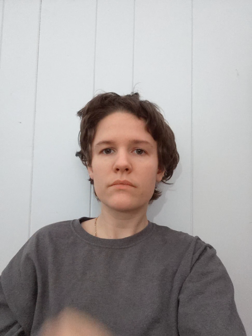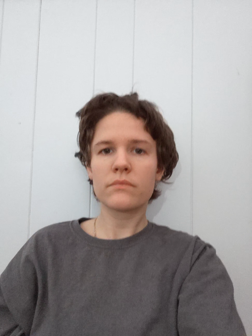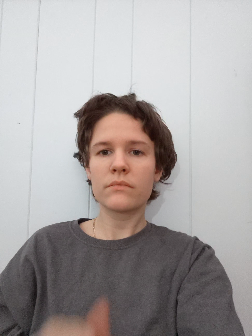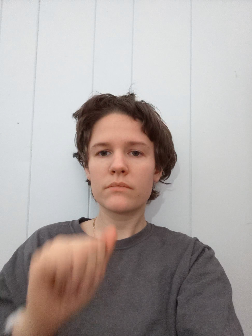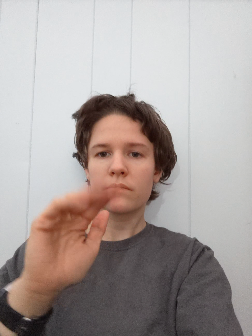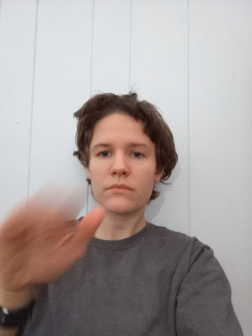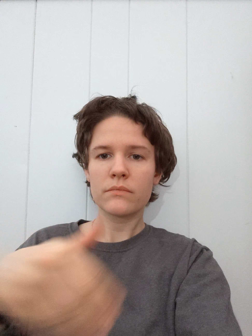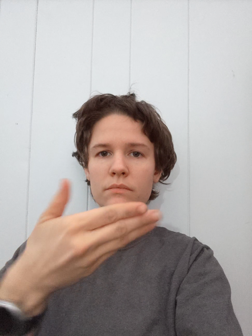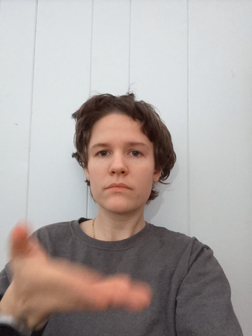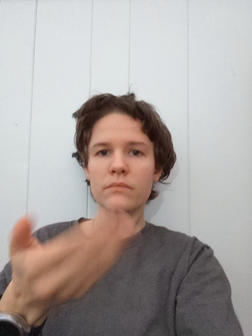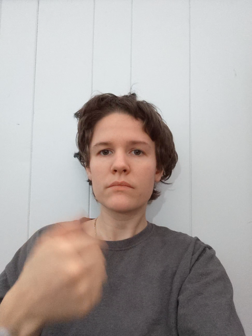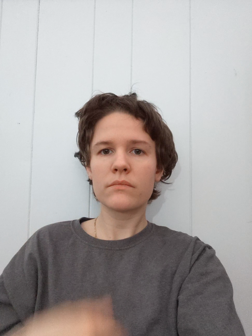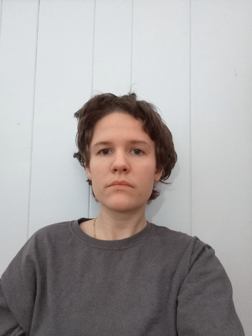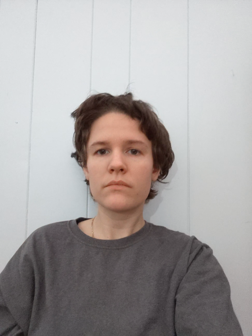all